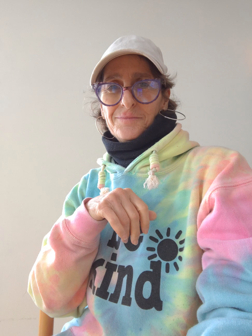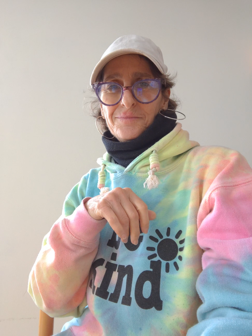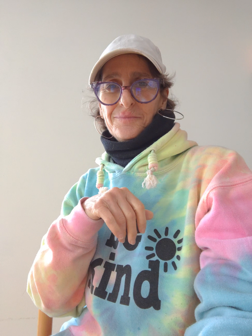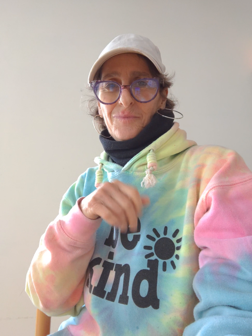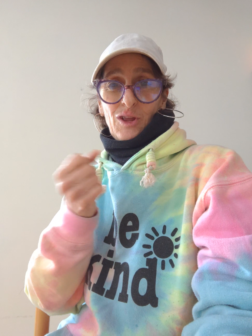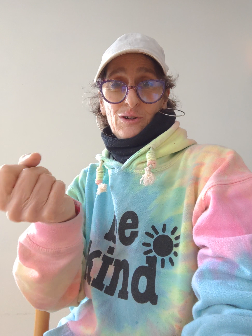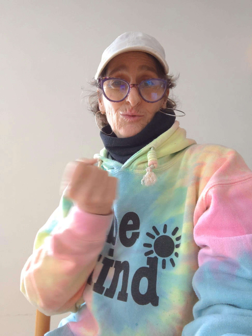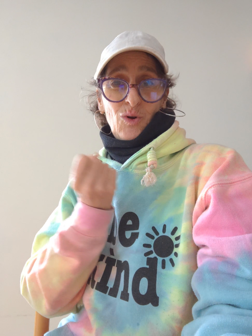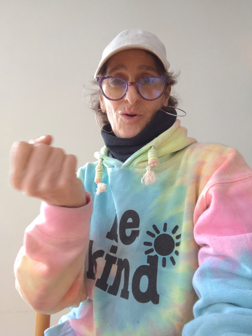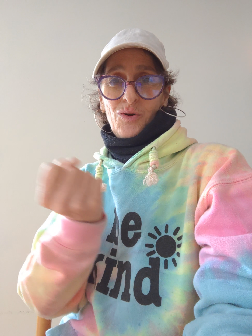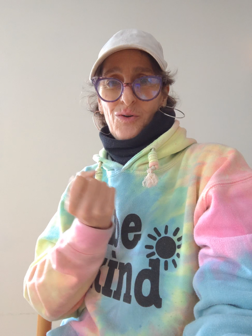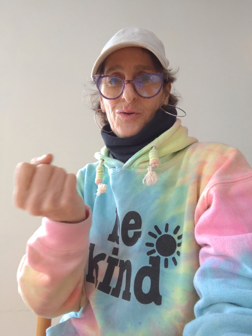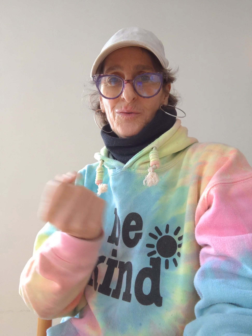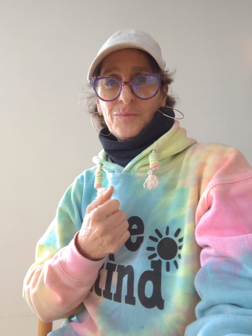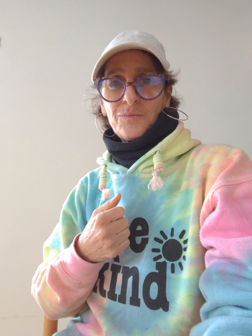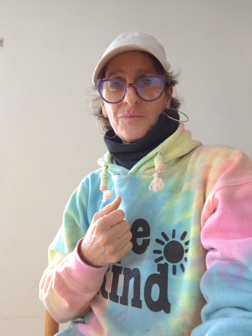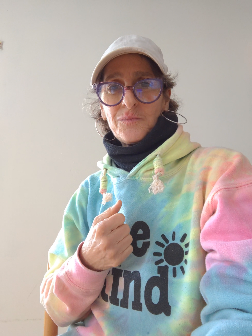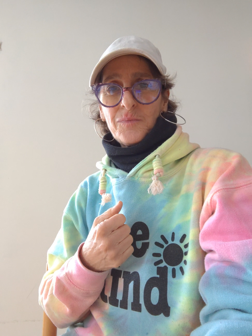drawer